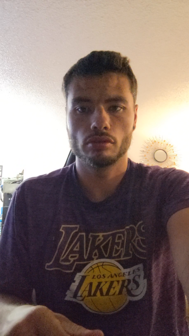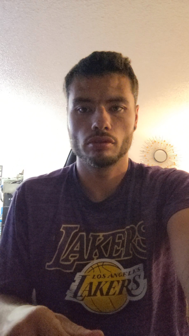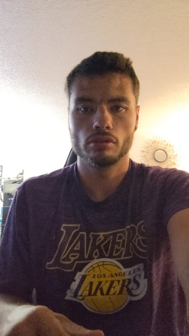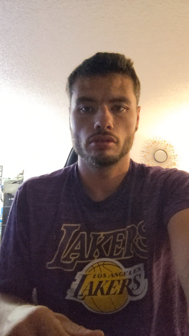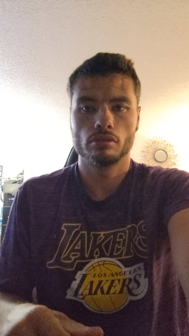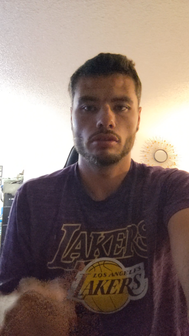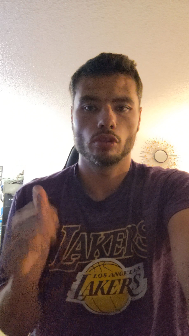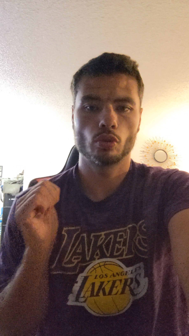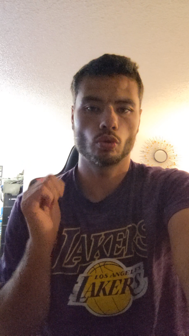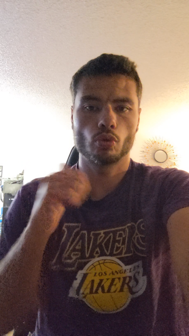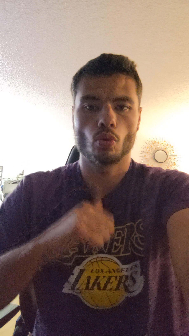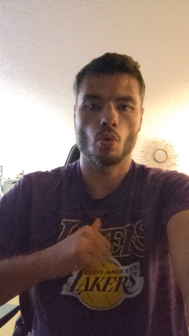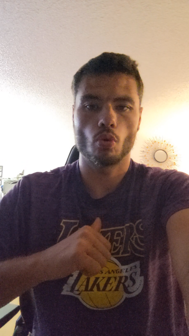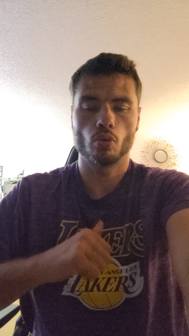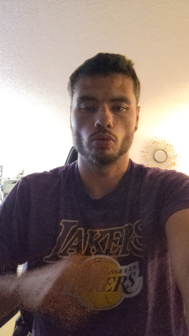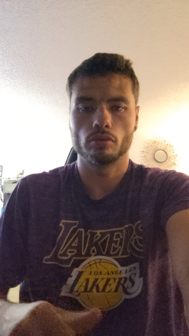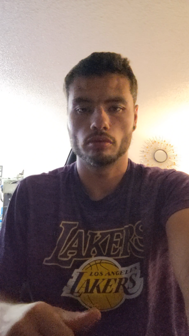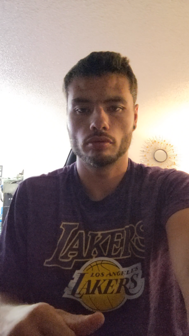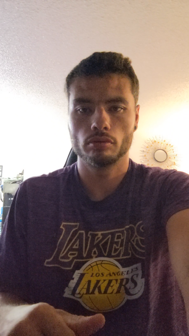coats